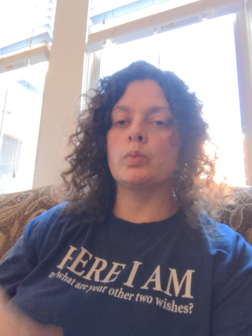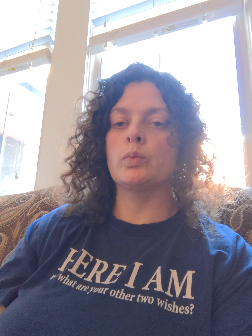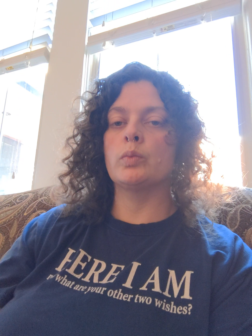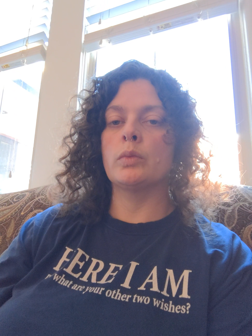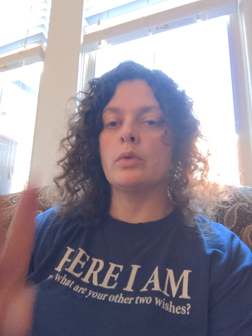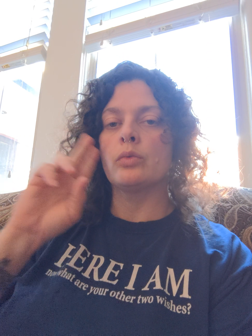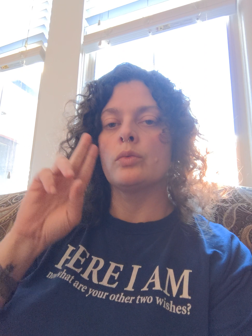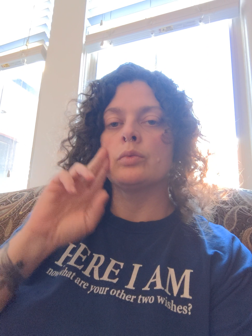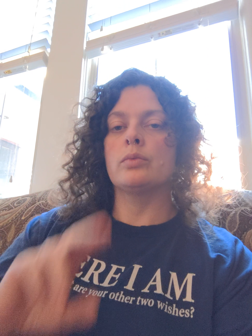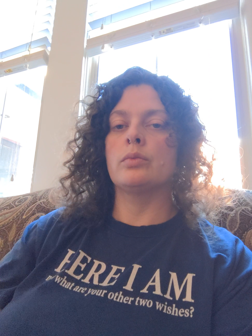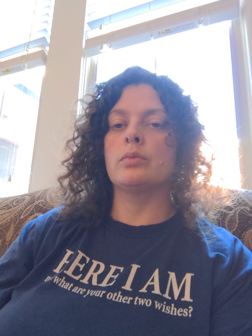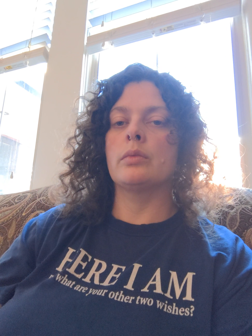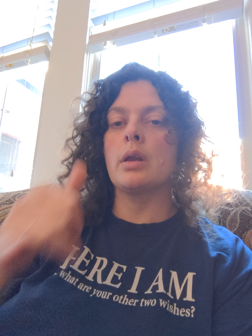uncle